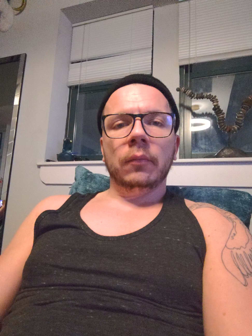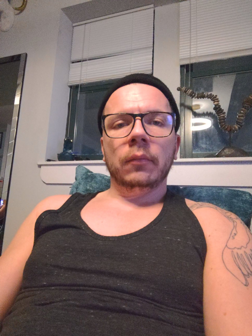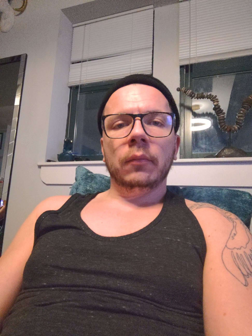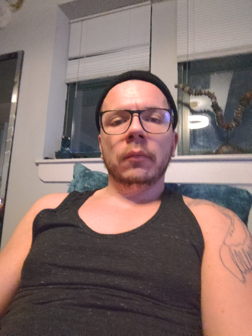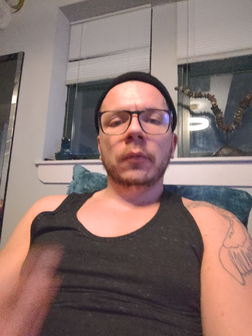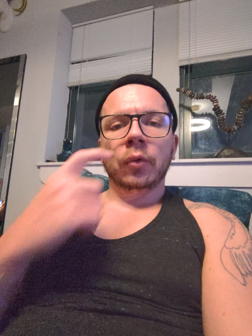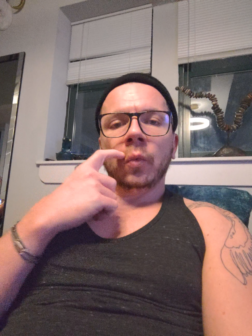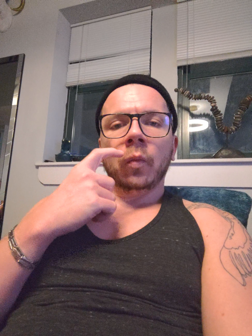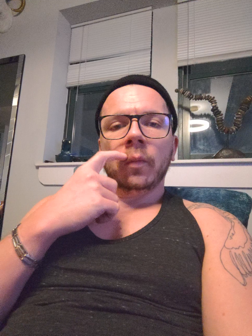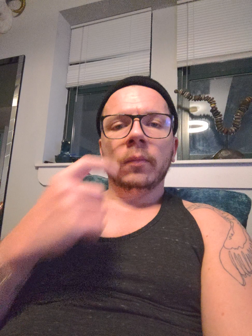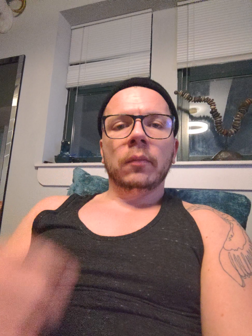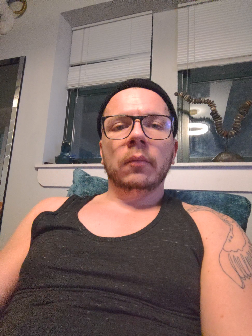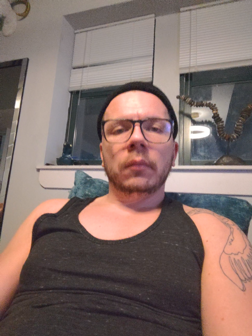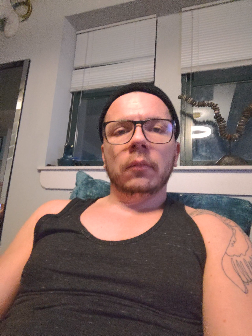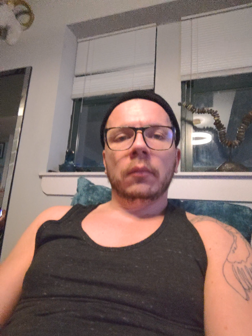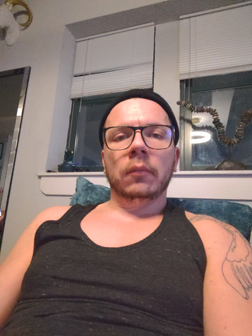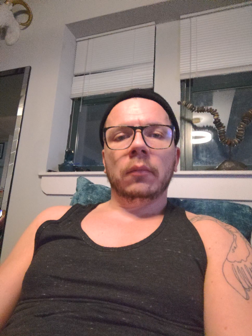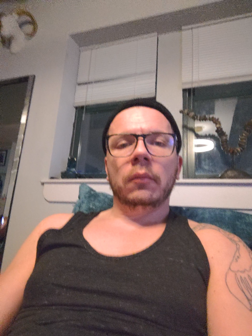tooth